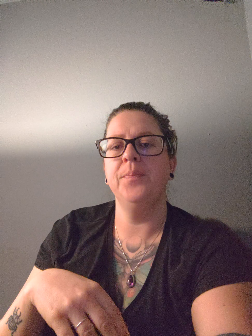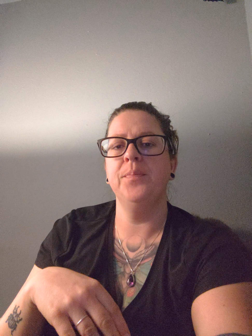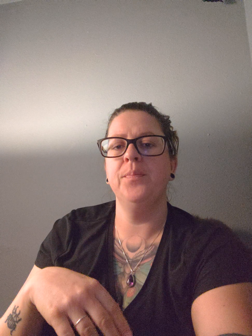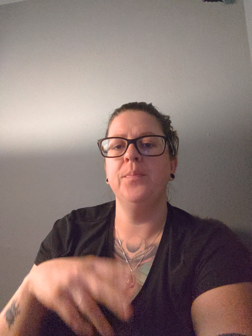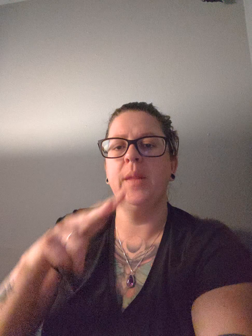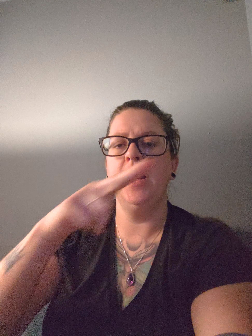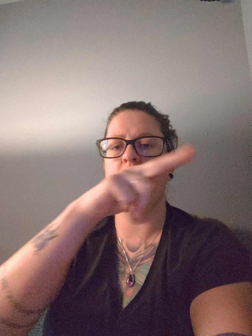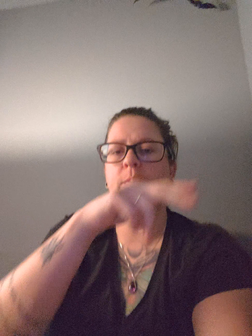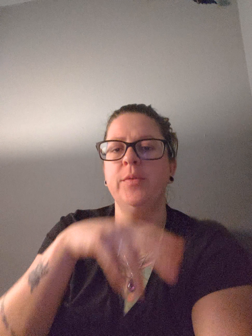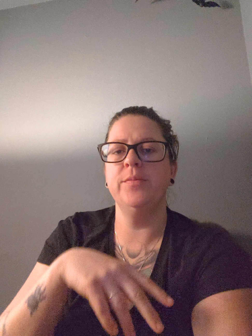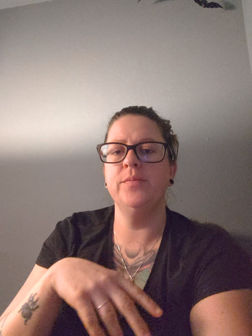helicopter